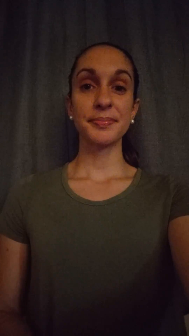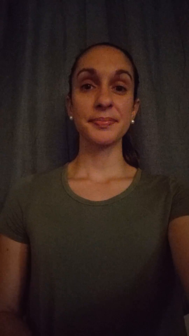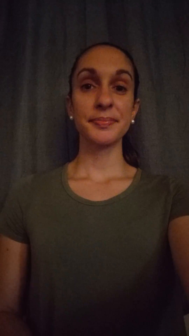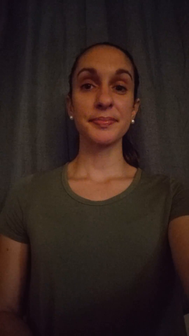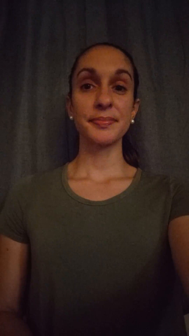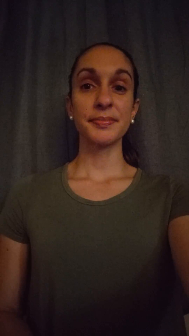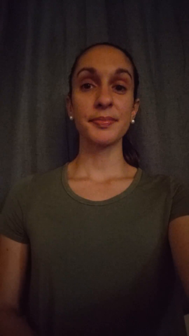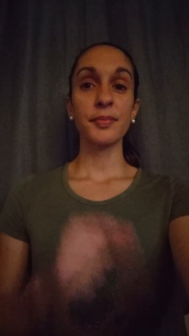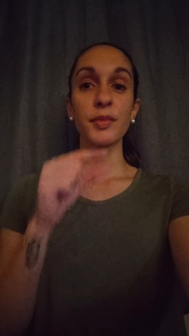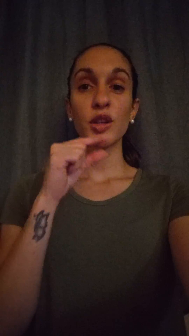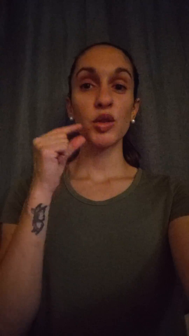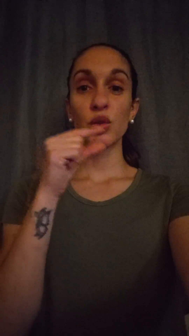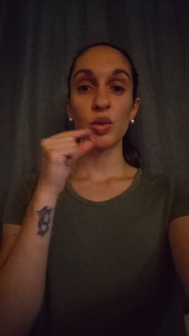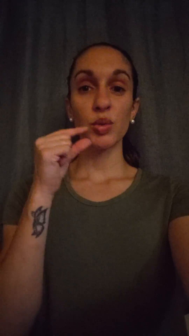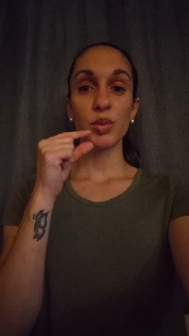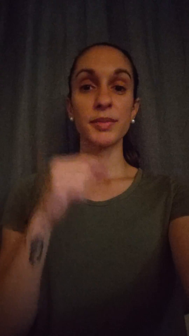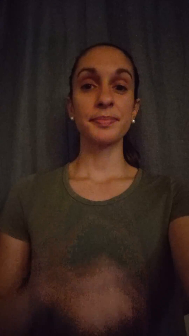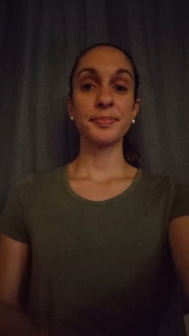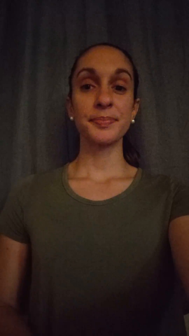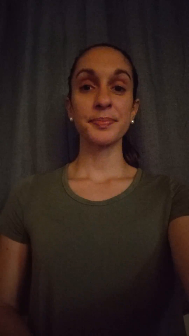glue